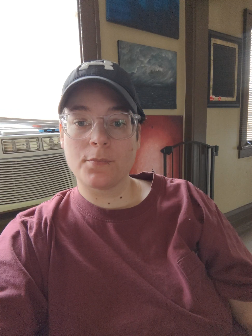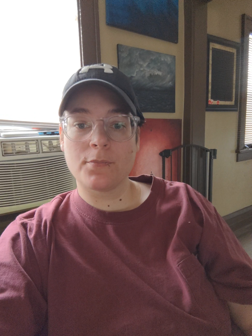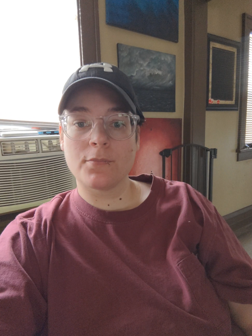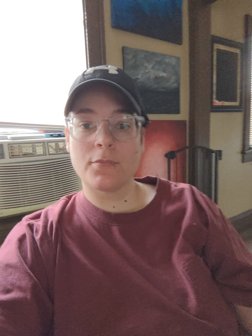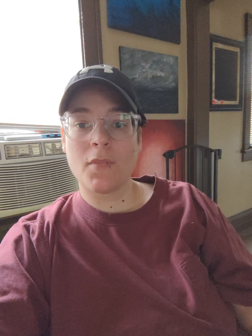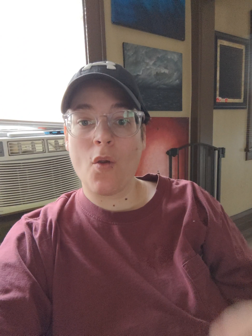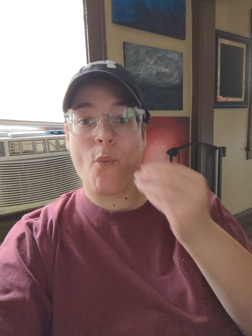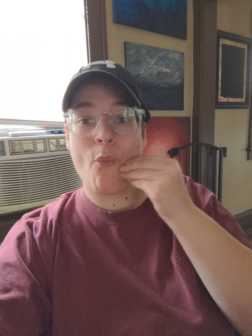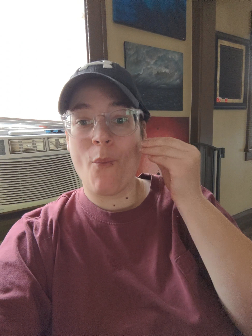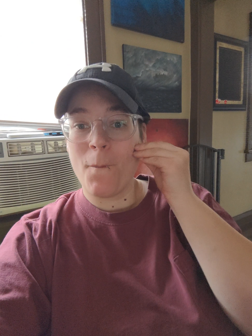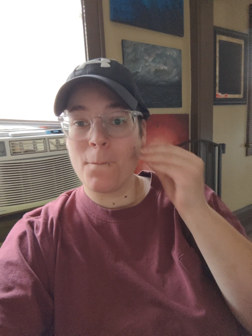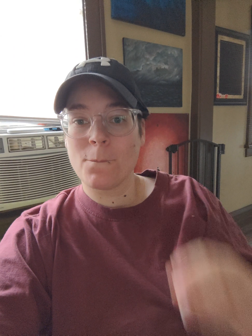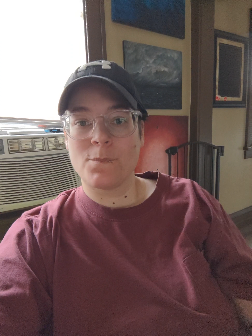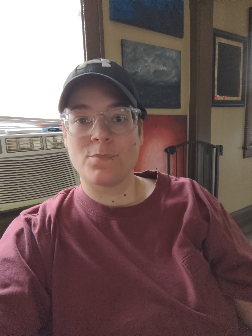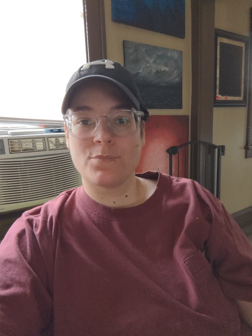home